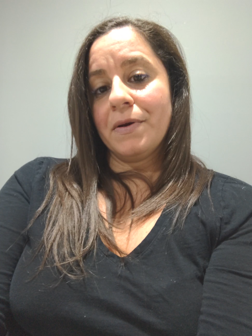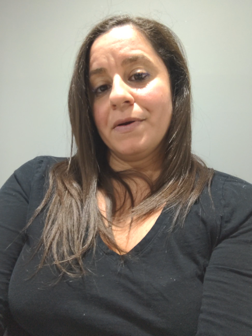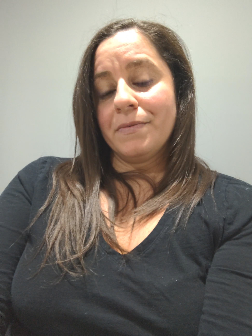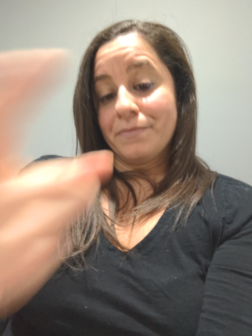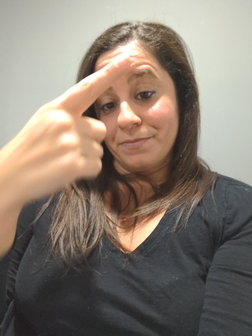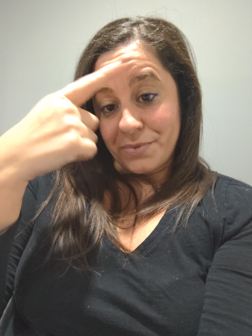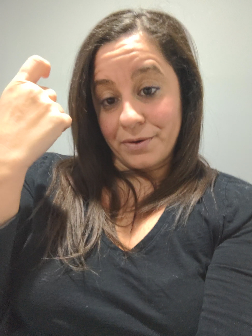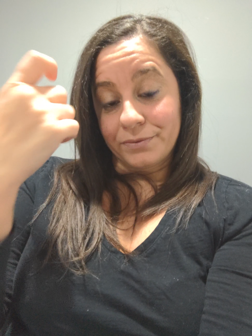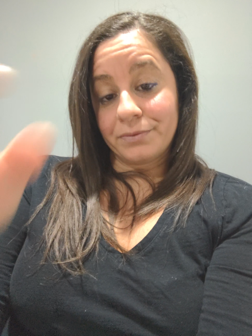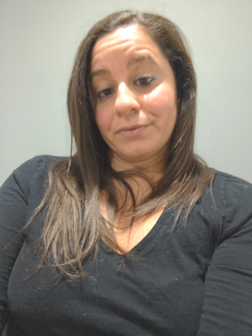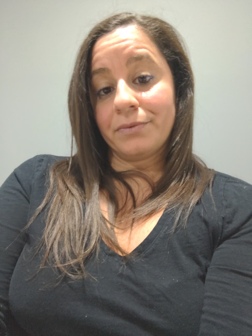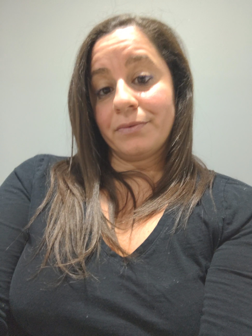because